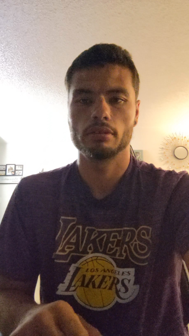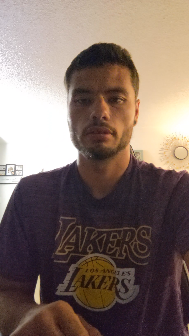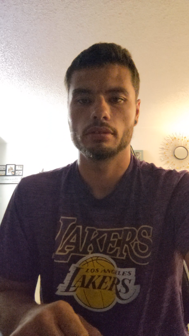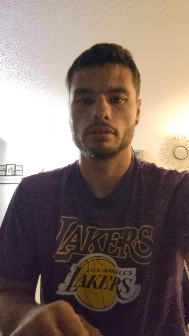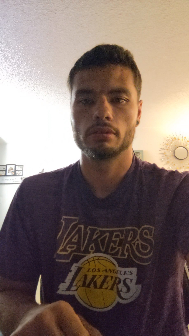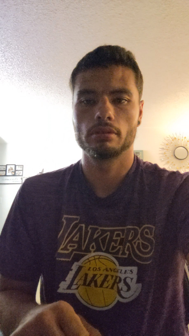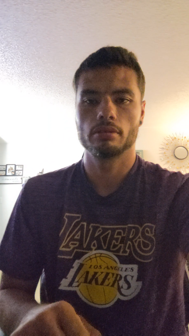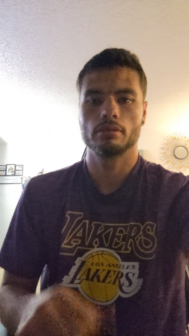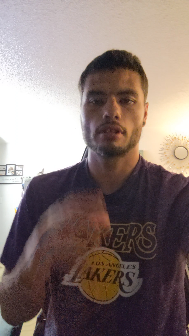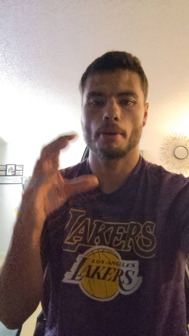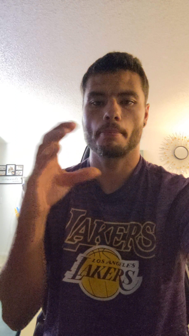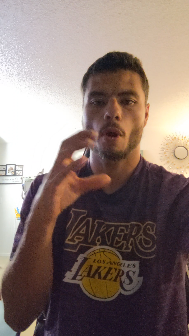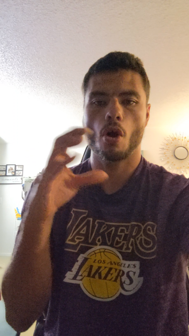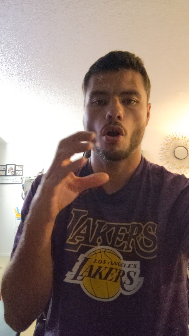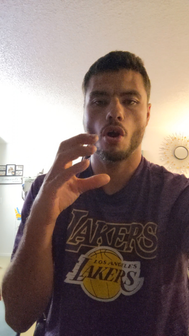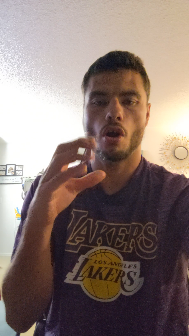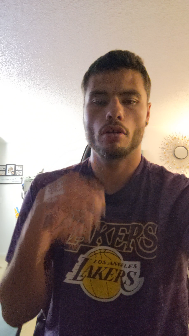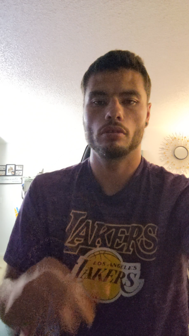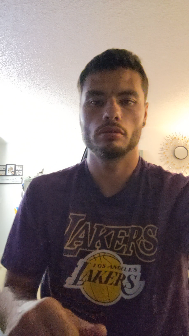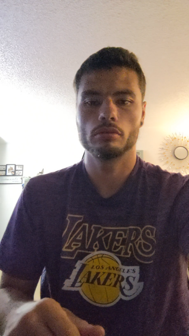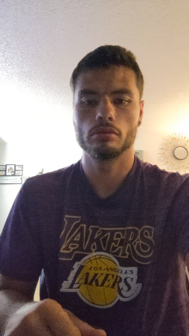ball